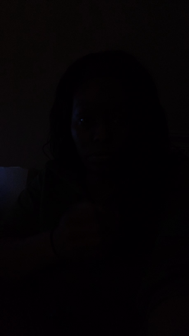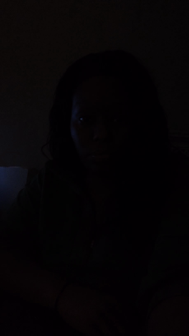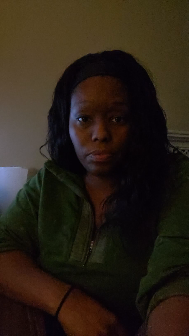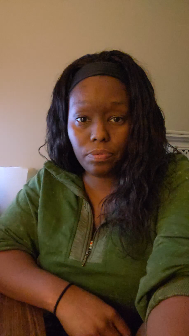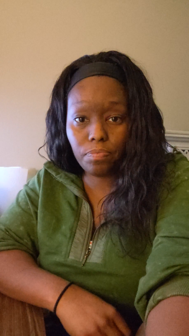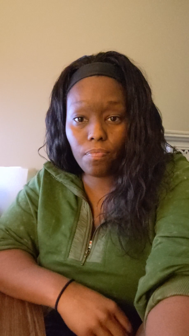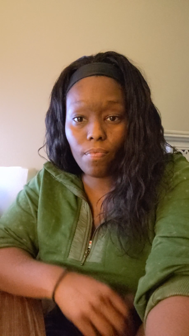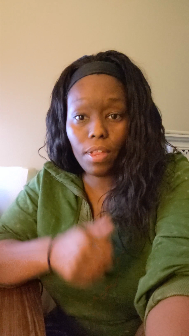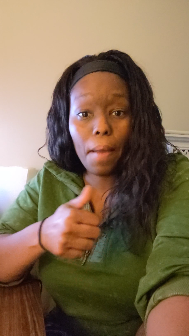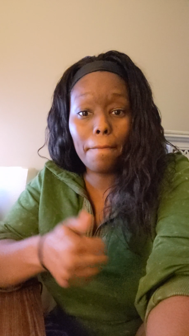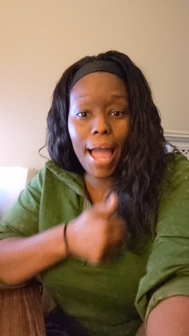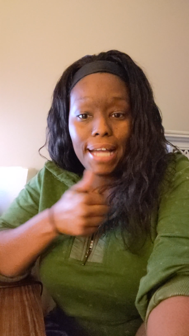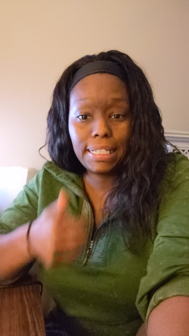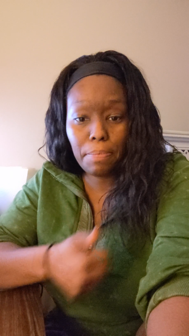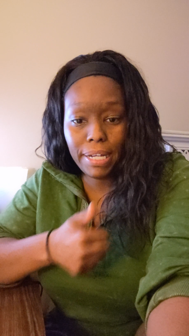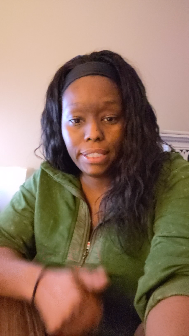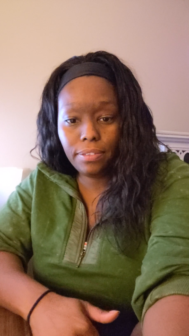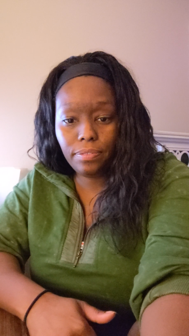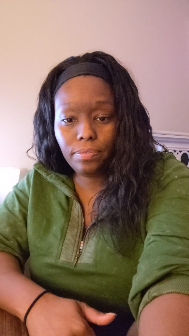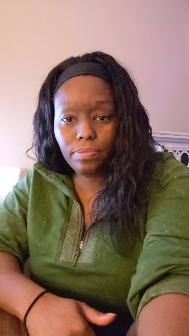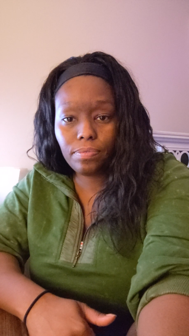basement